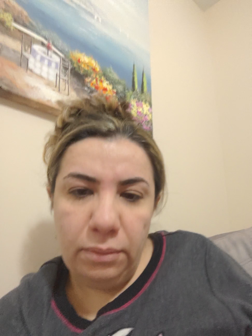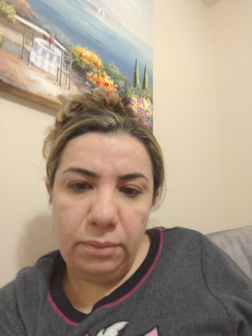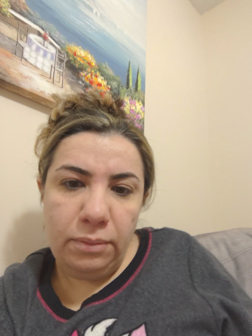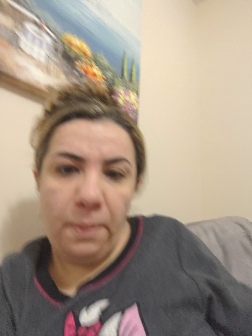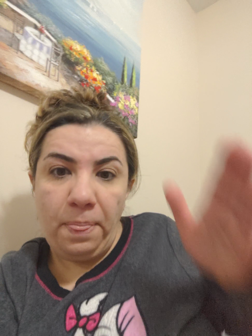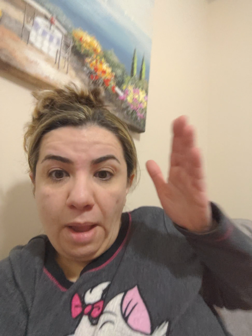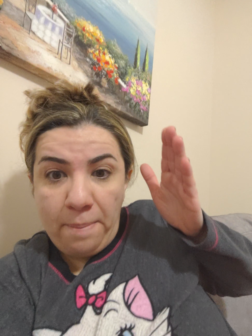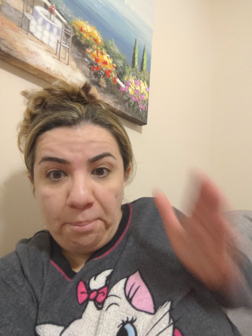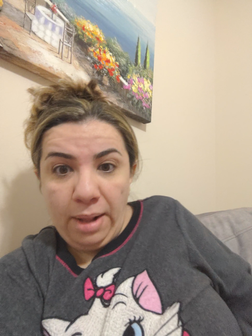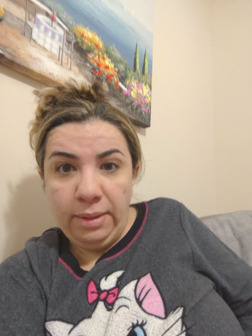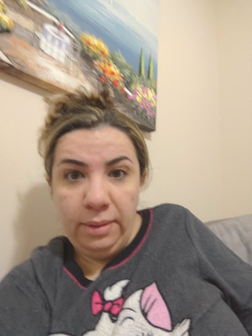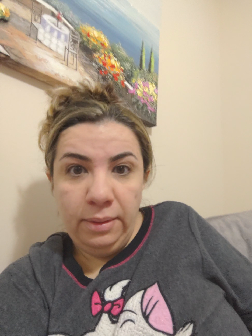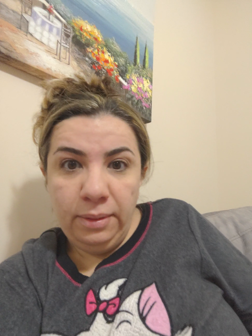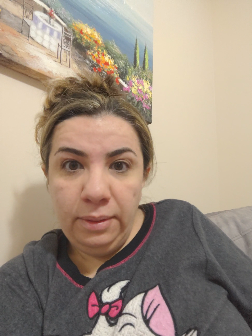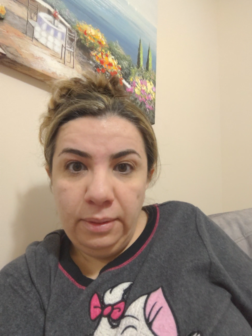person